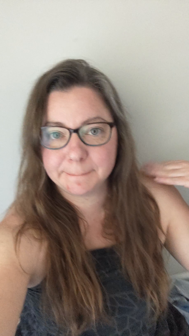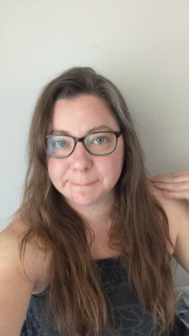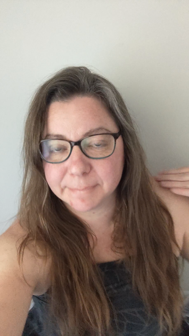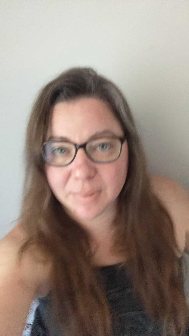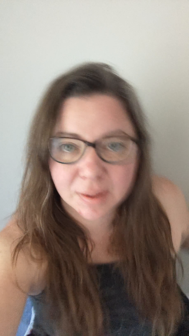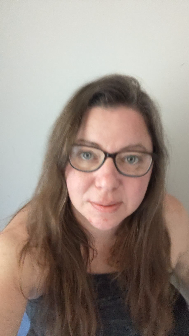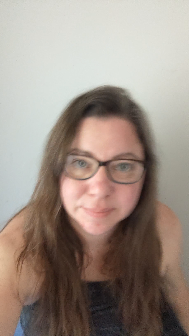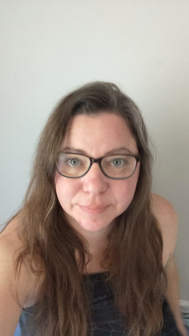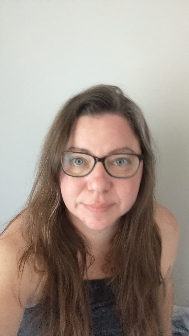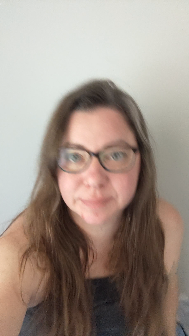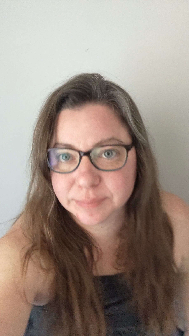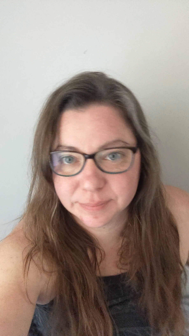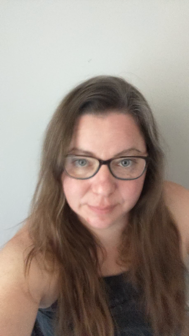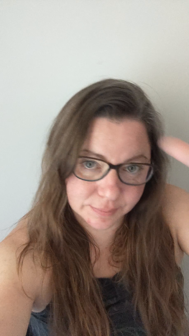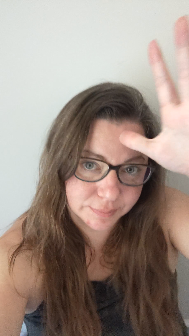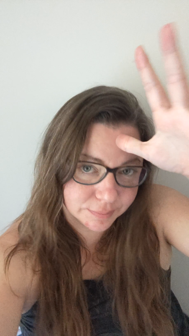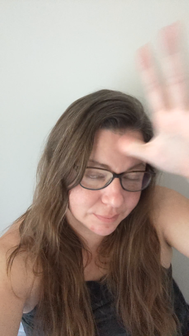daddy